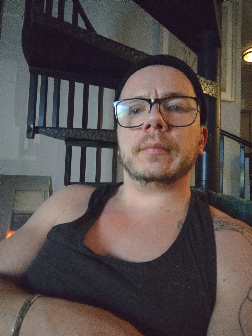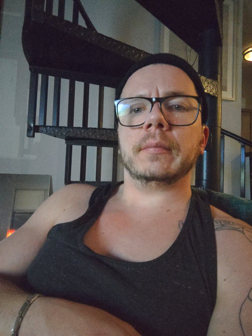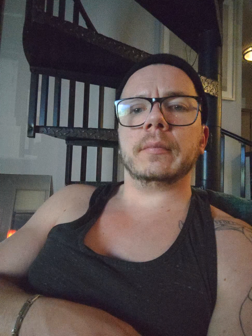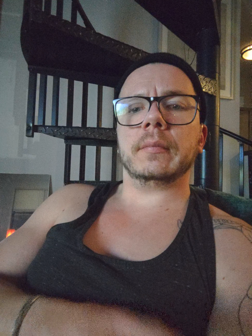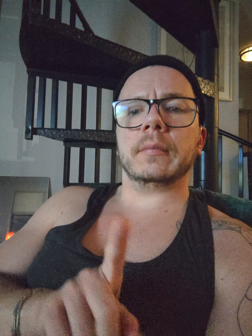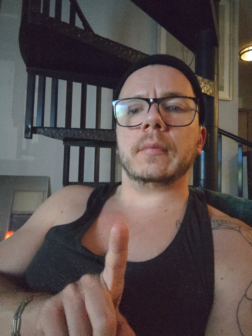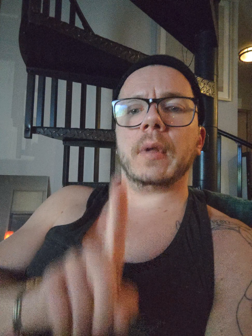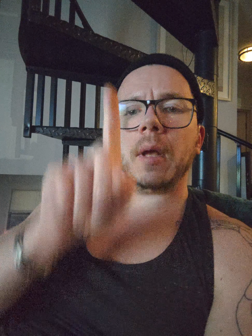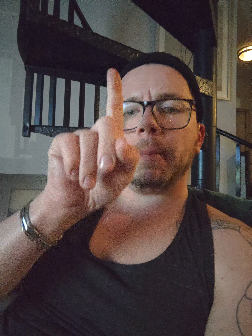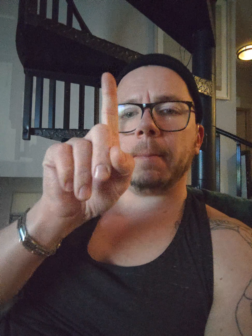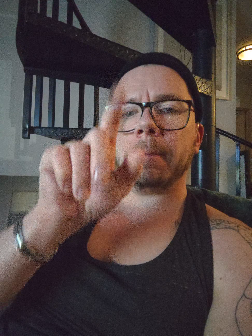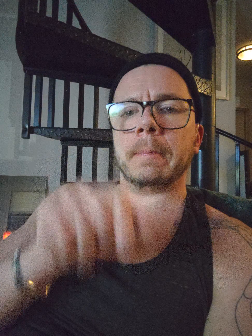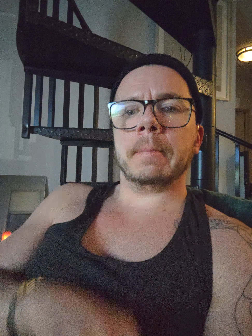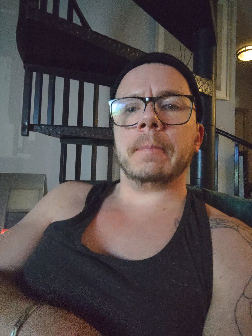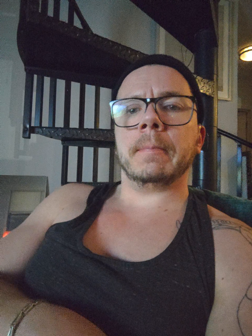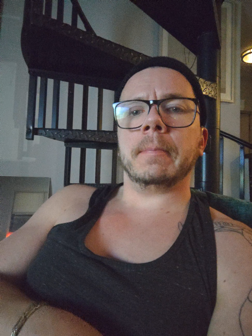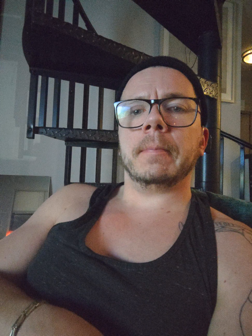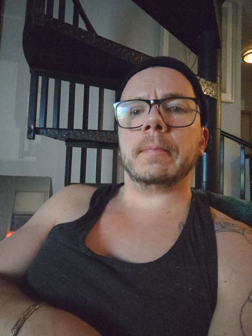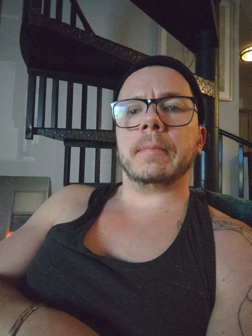up